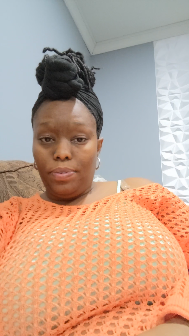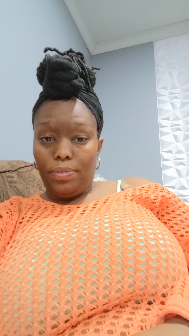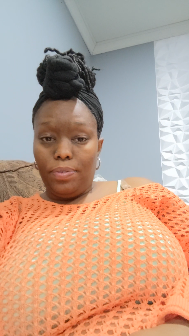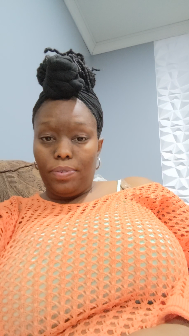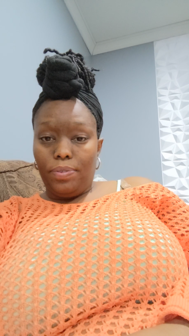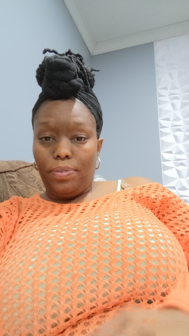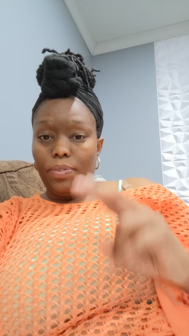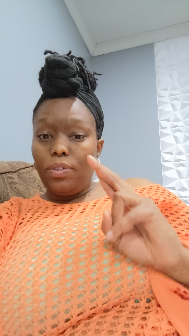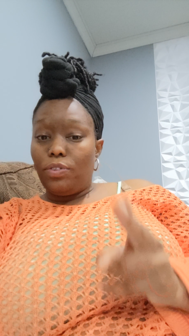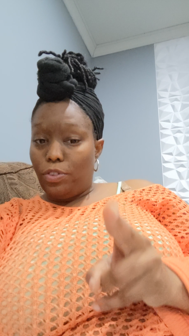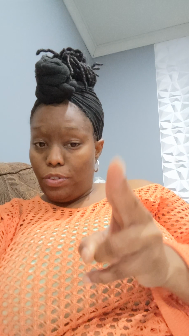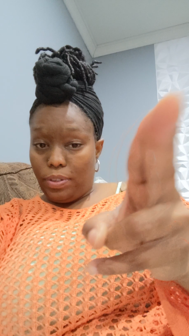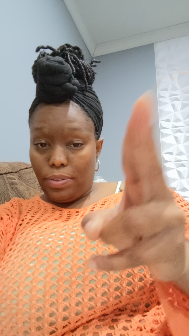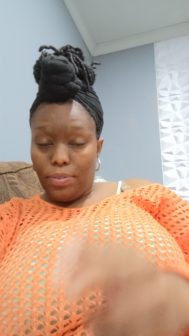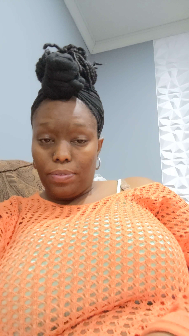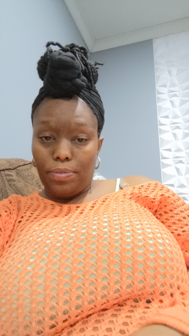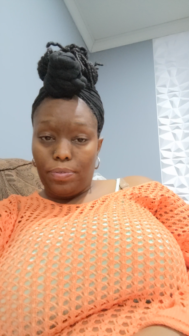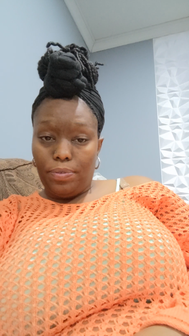hurry